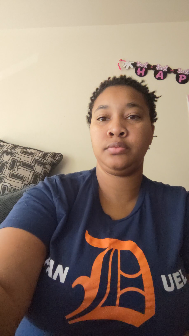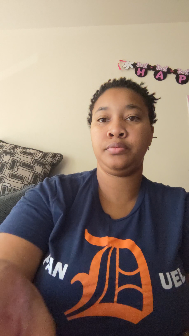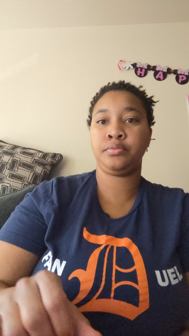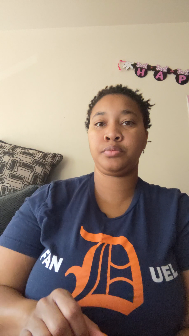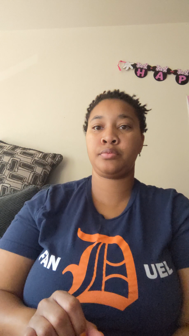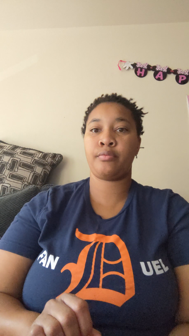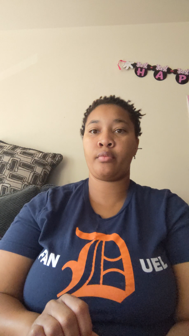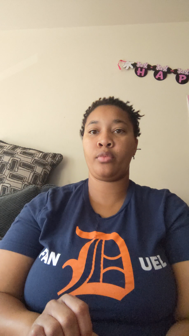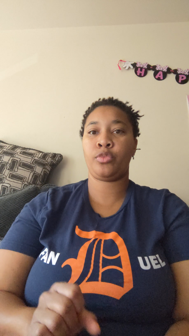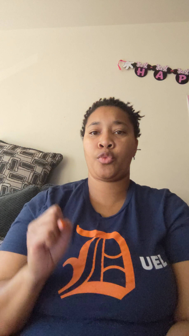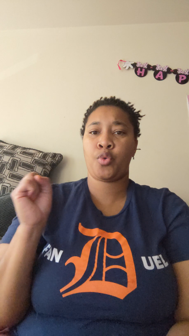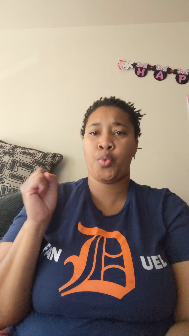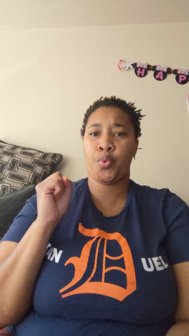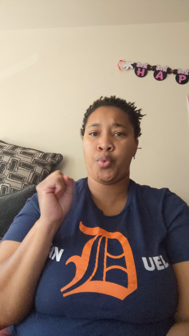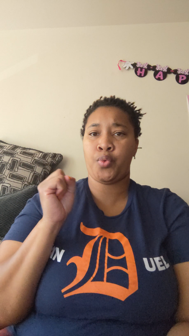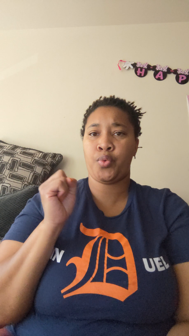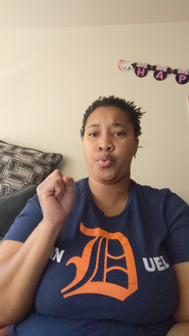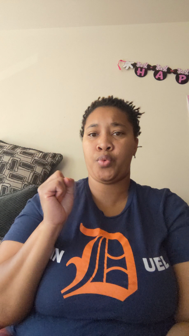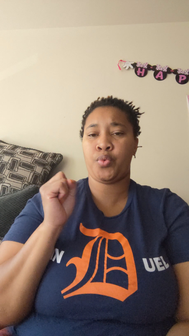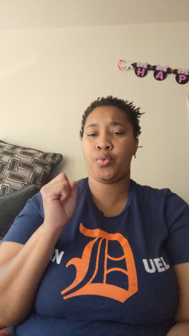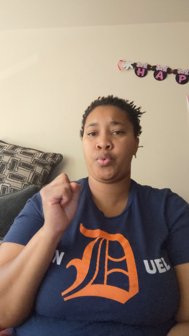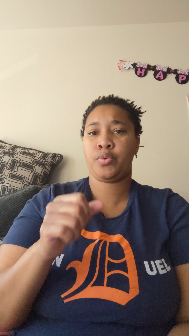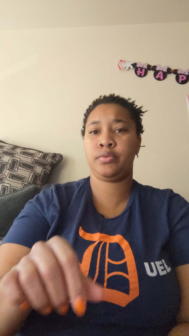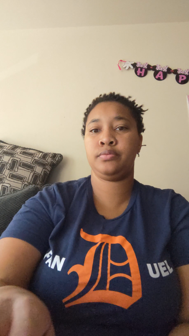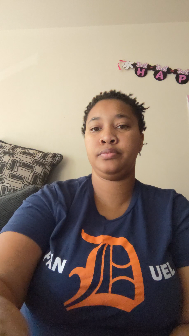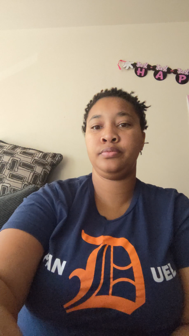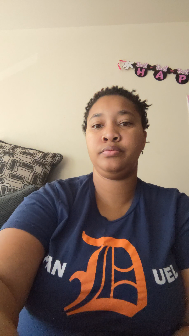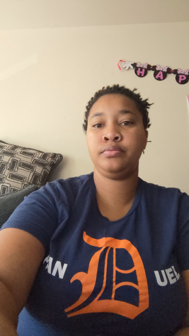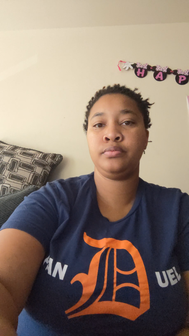cold